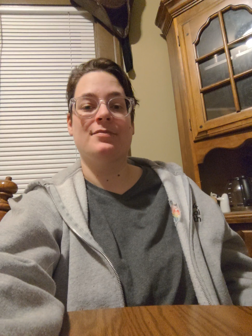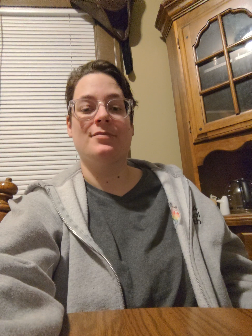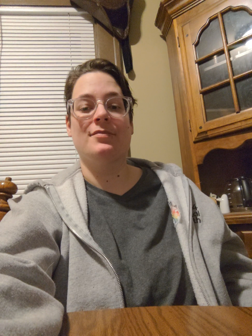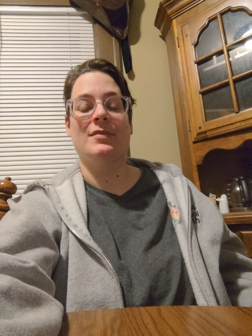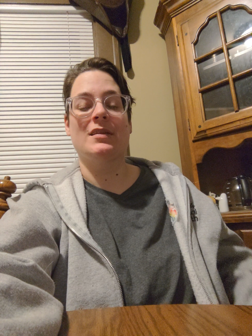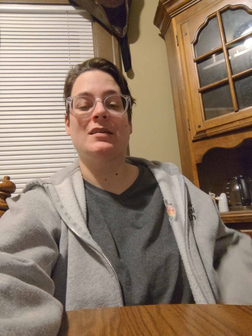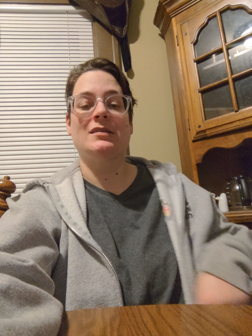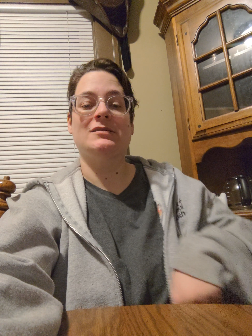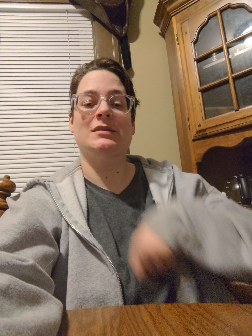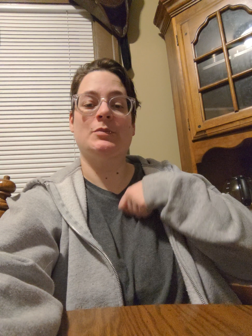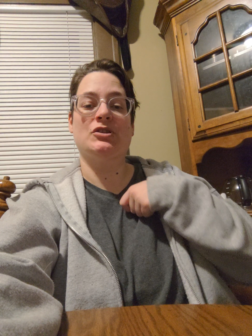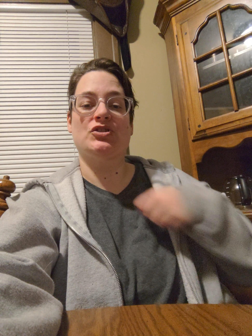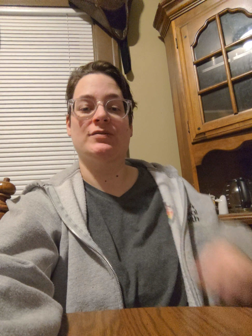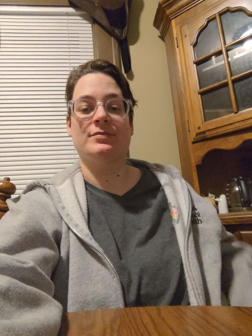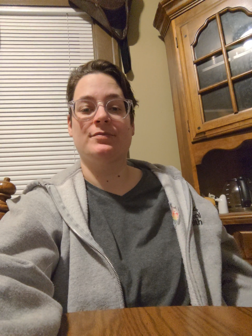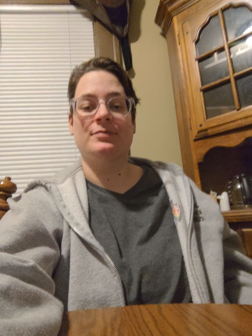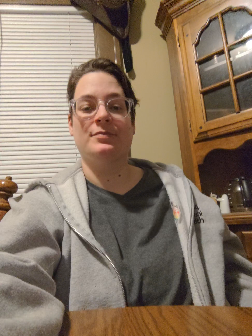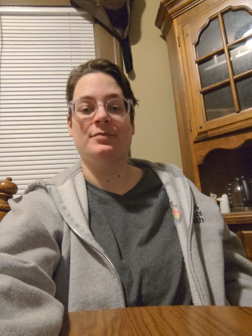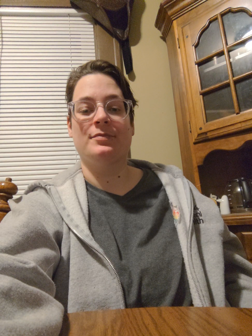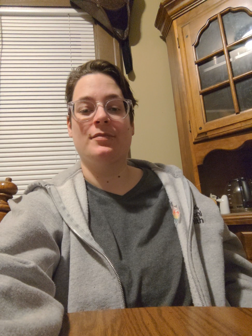zipper